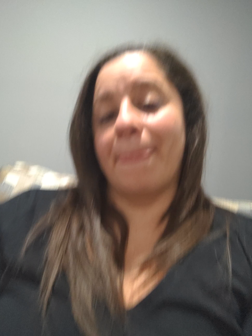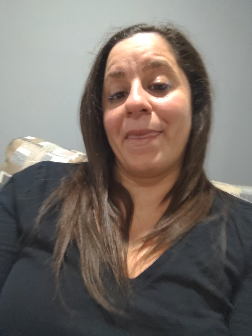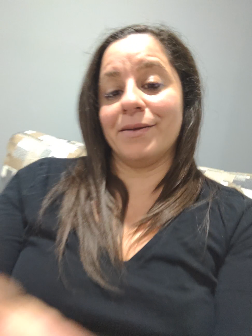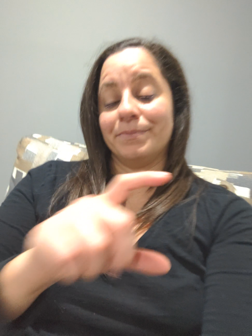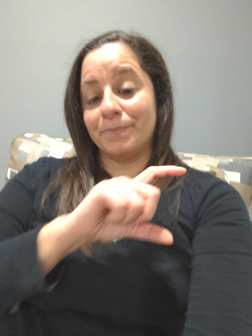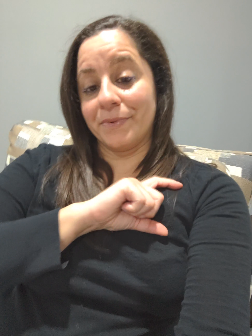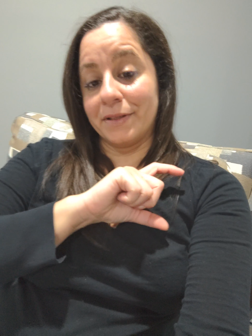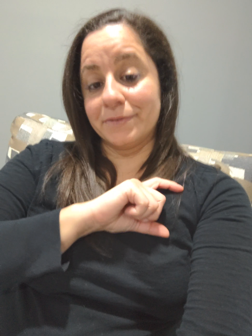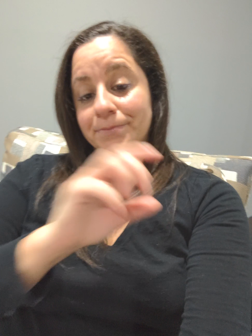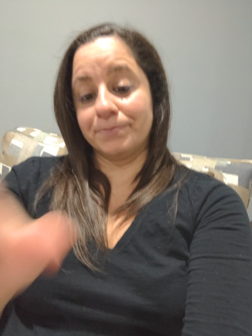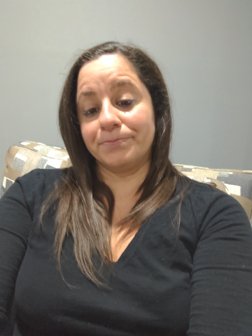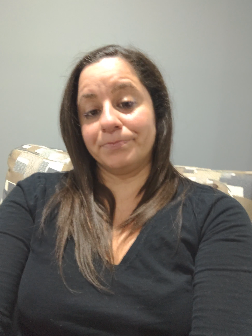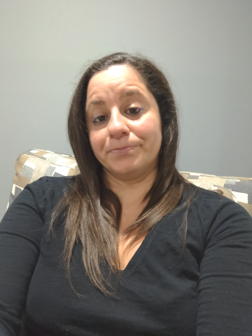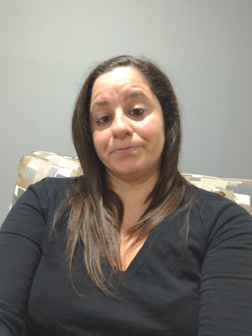police